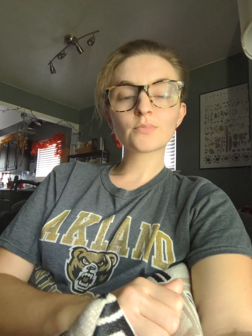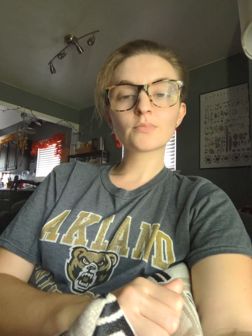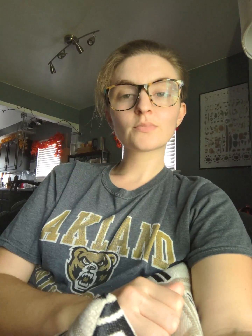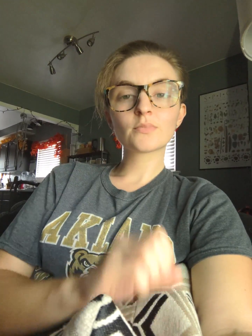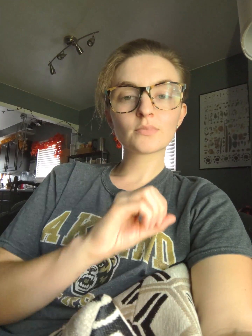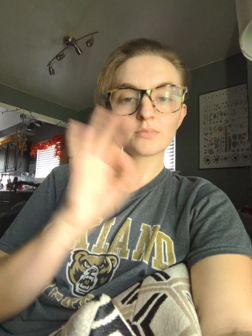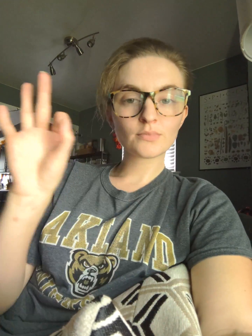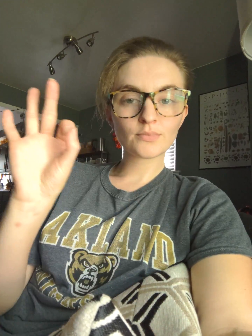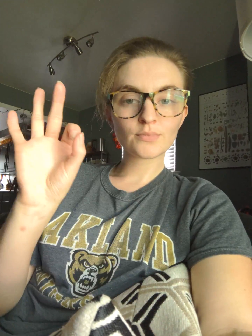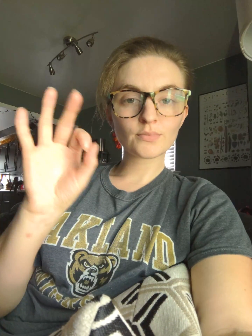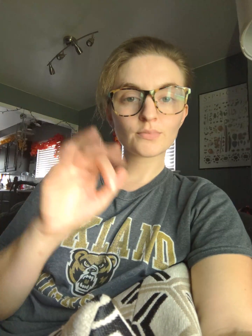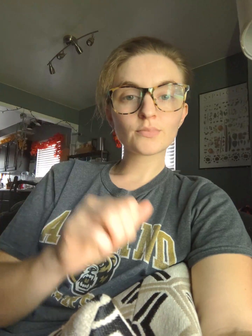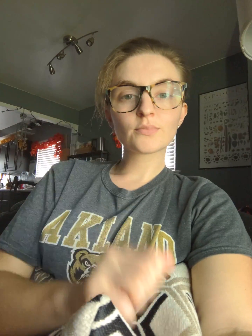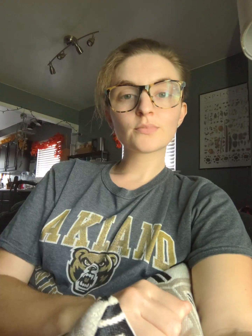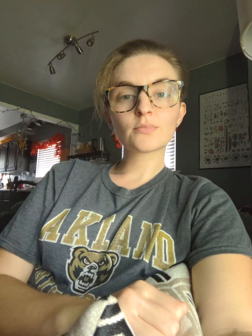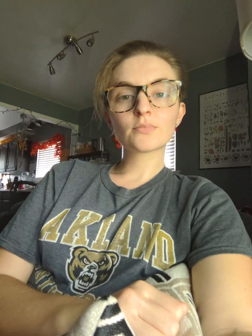off